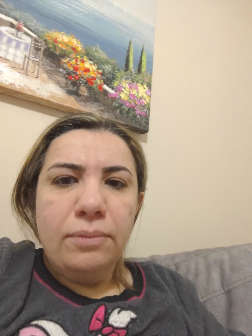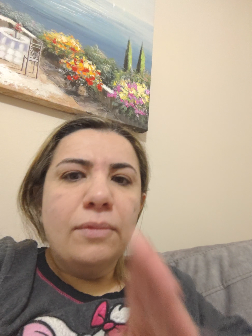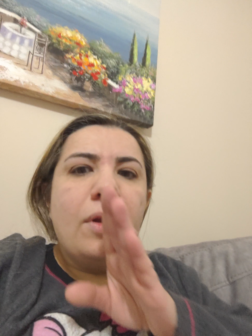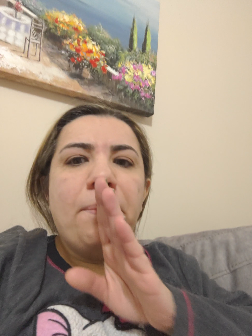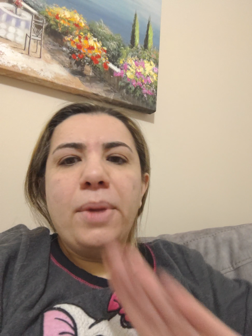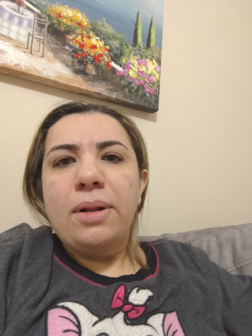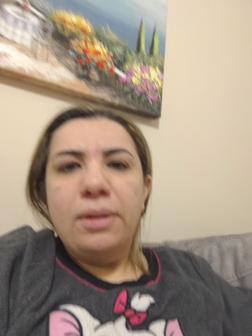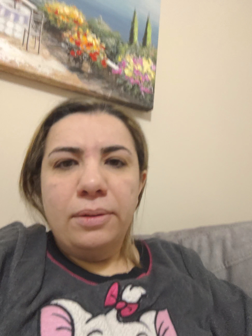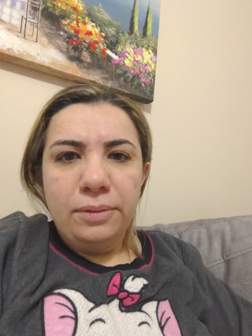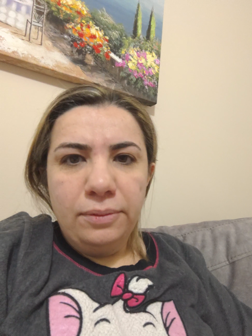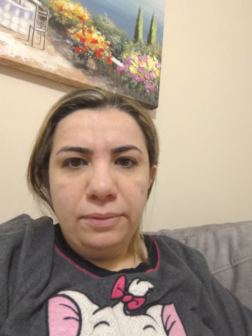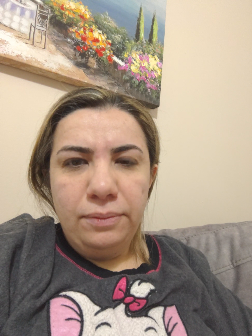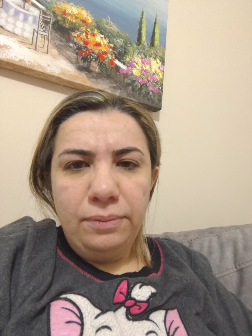quiet